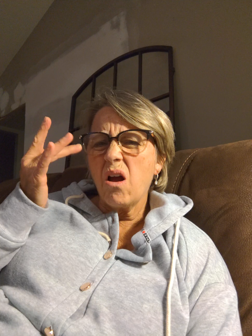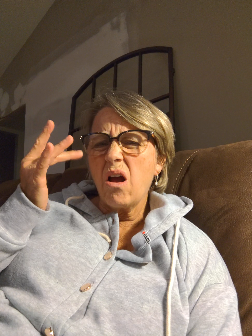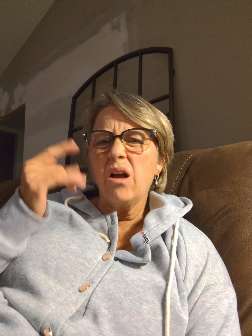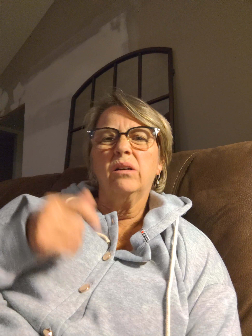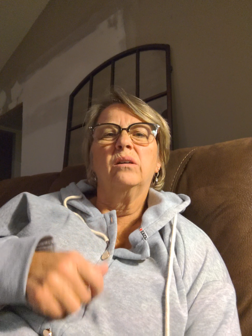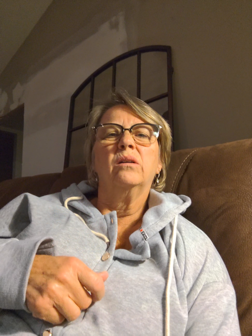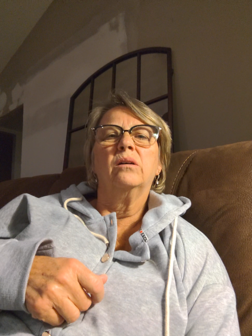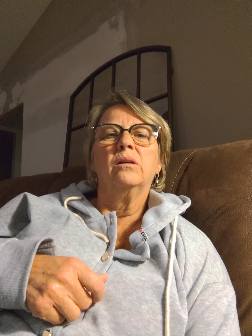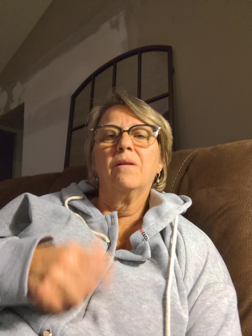why